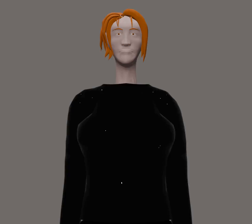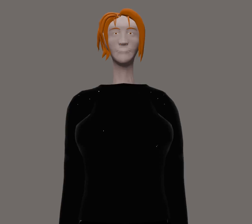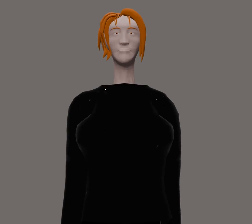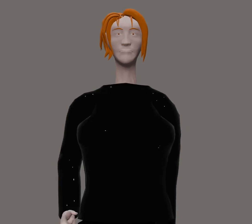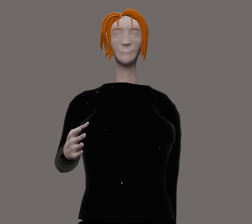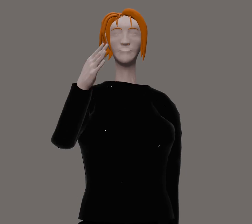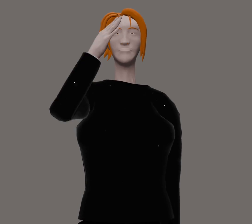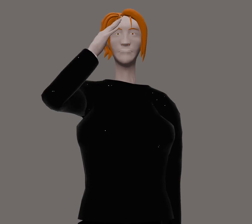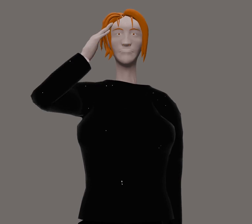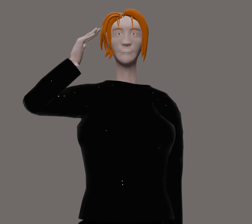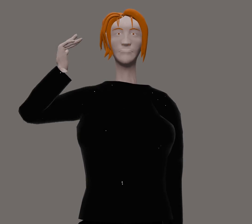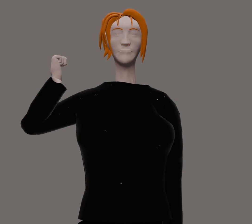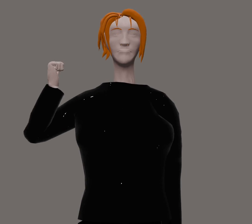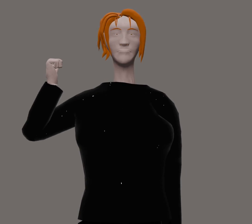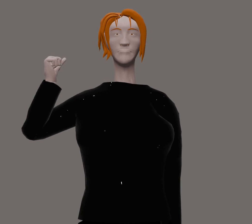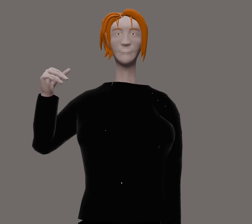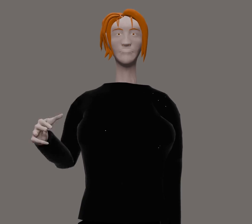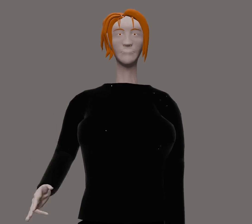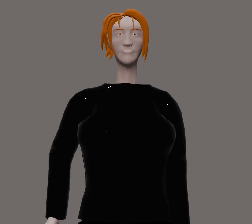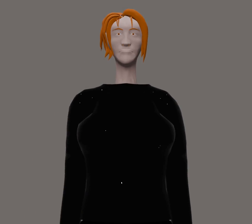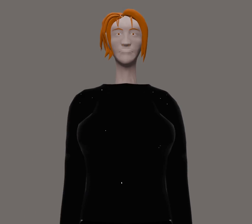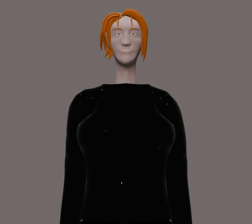Because